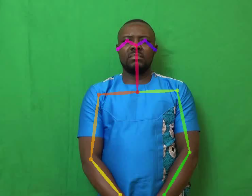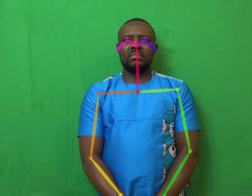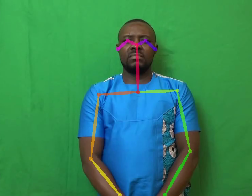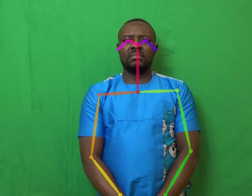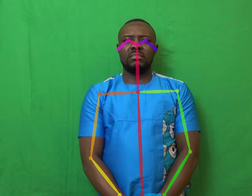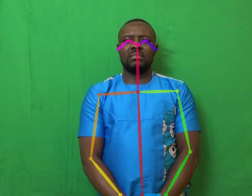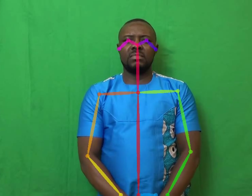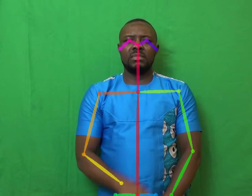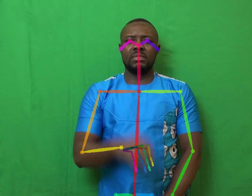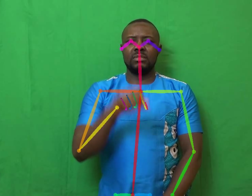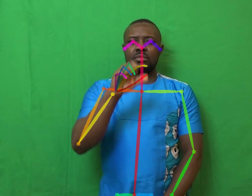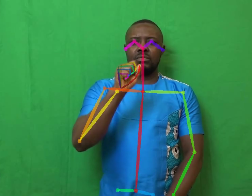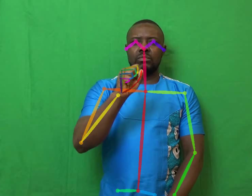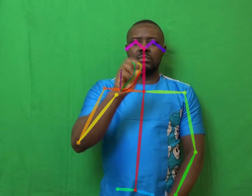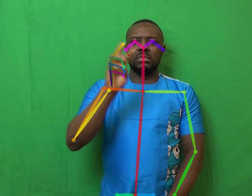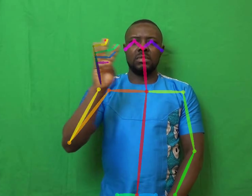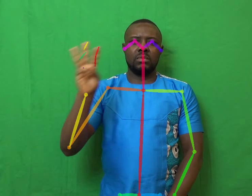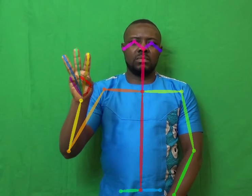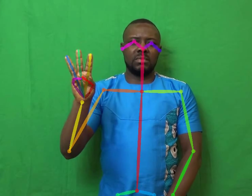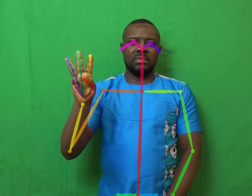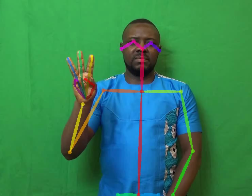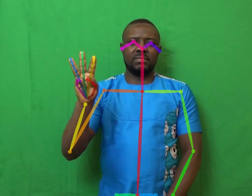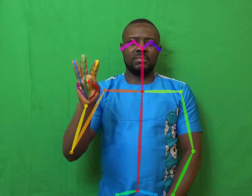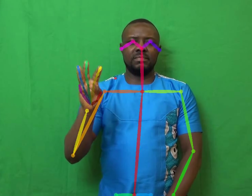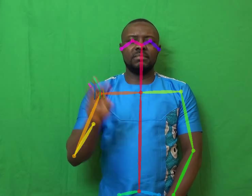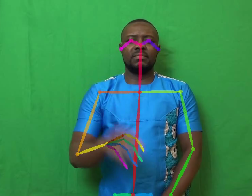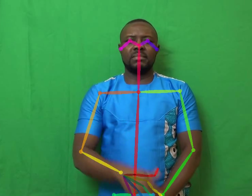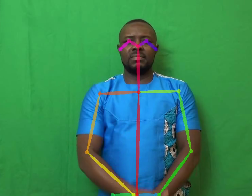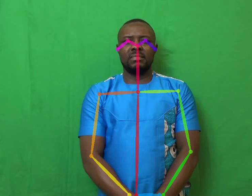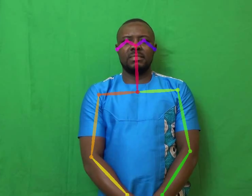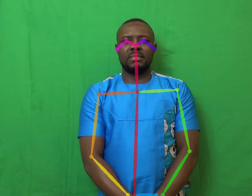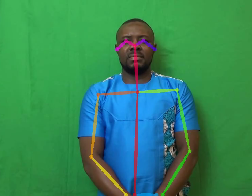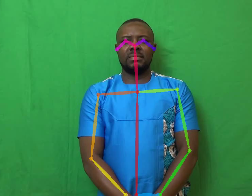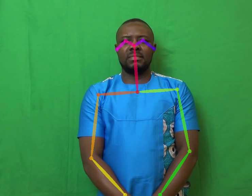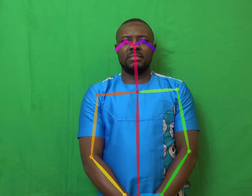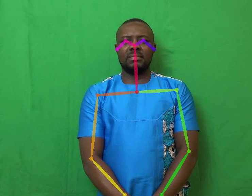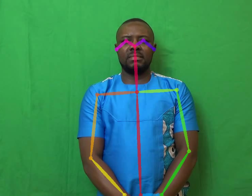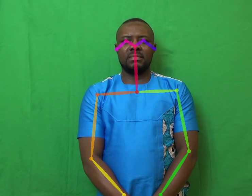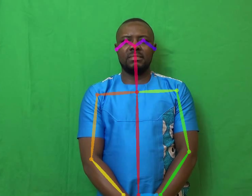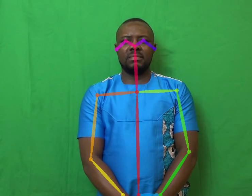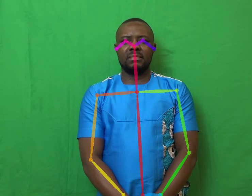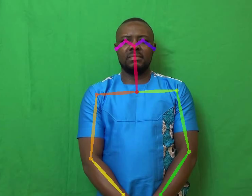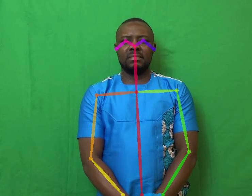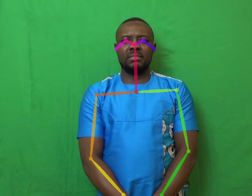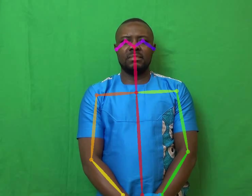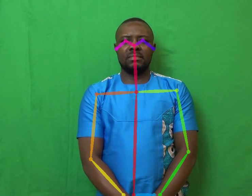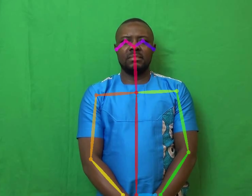social welfare